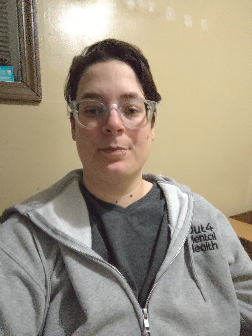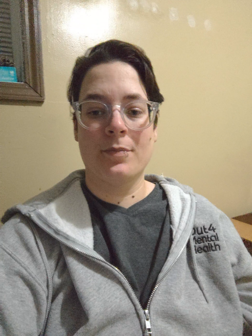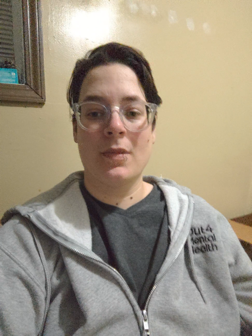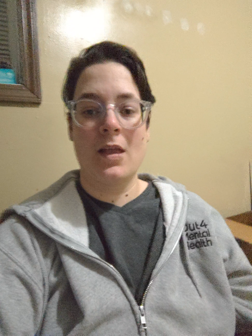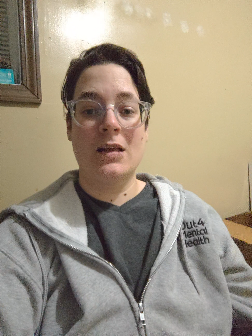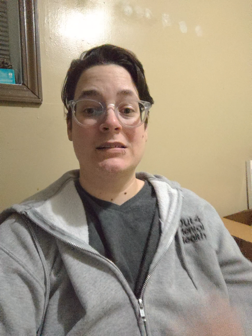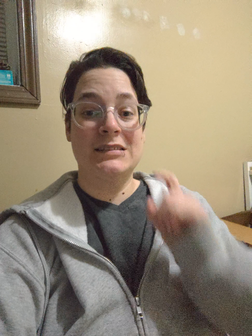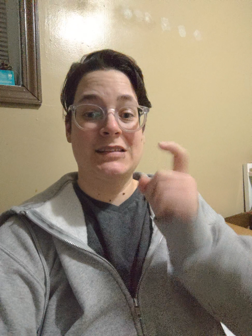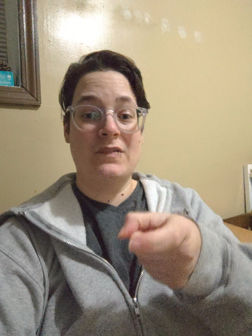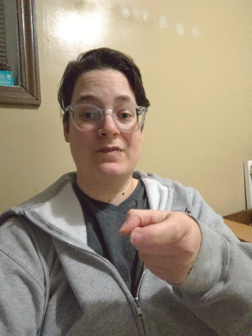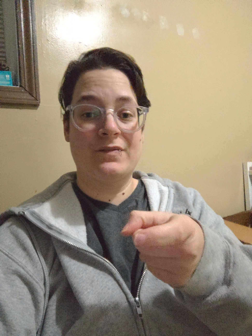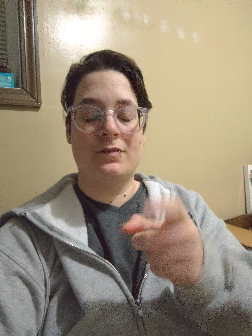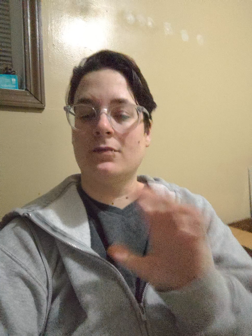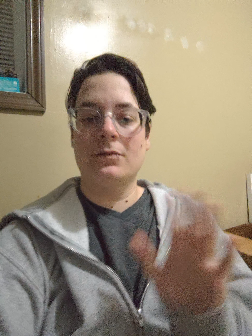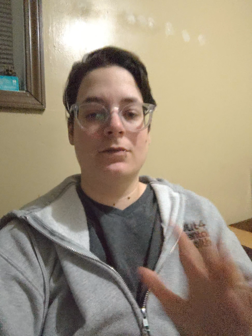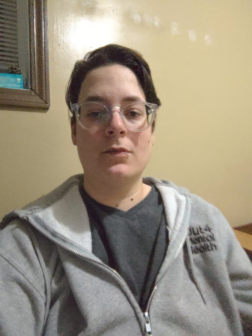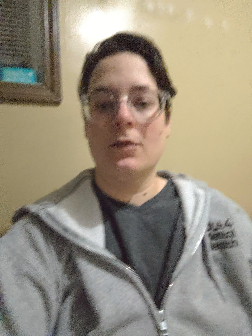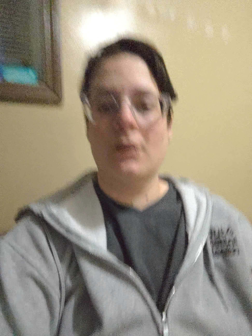give